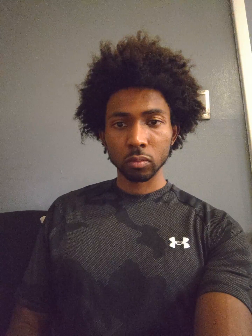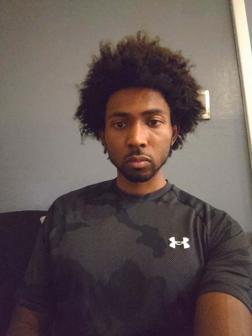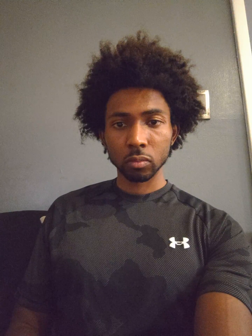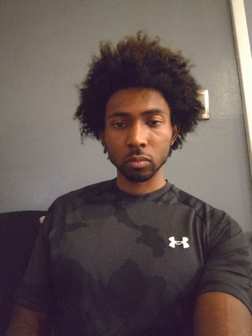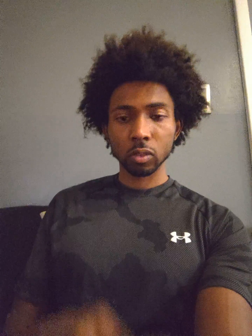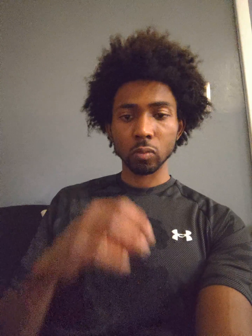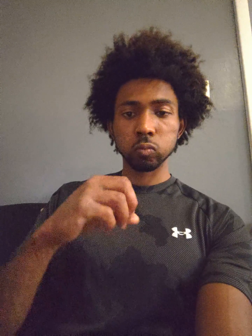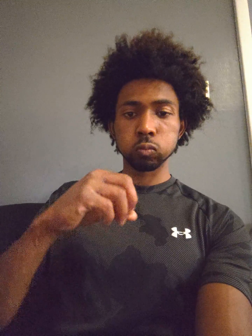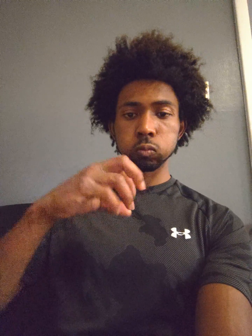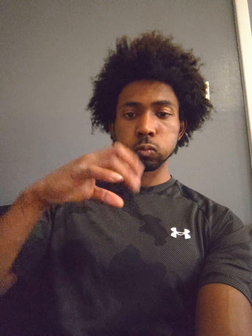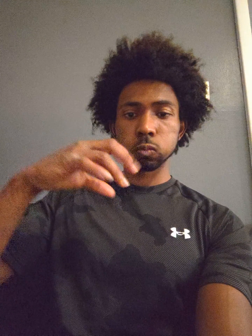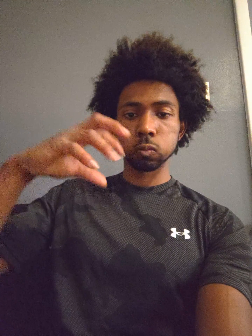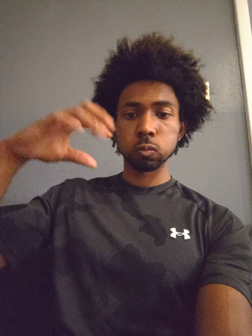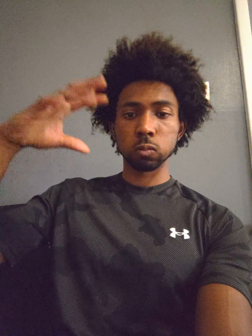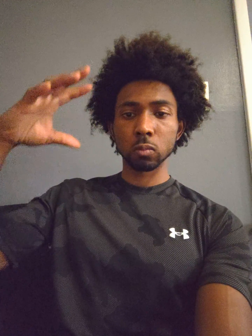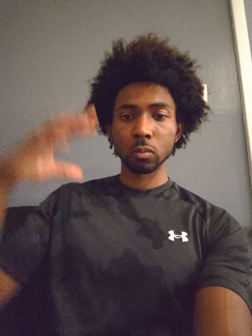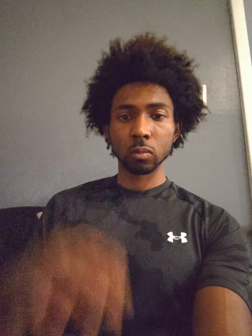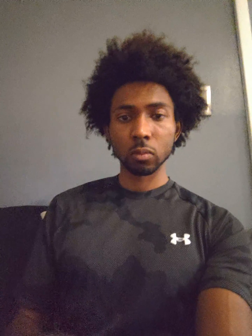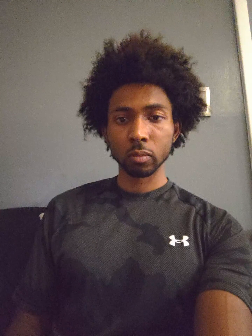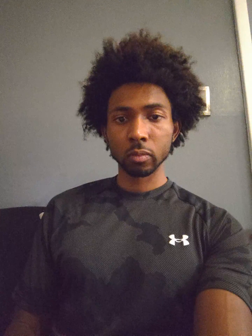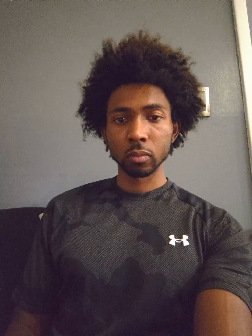bubbles